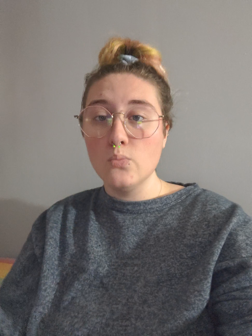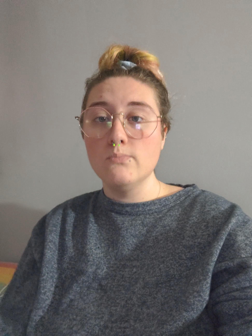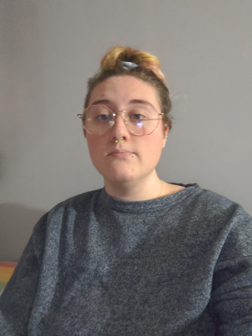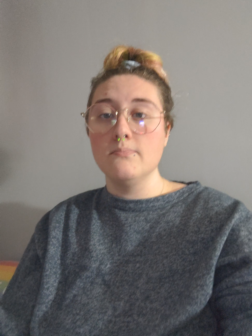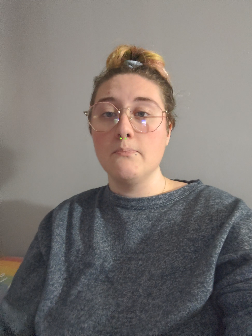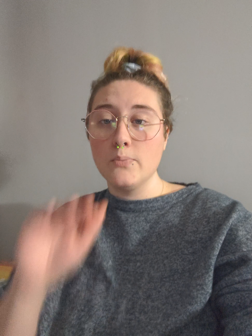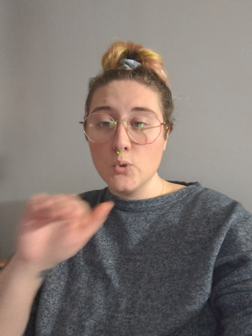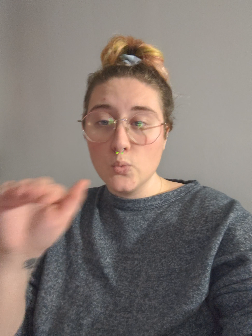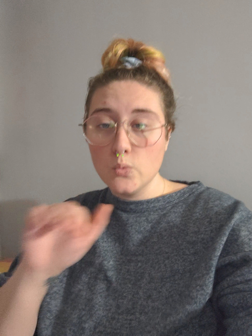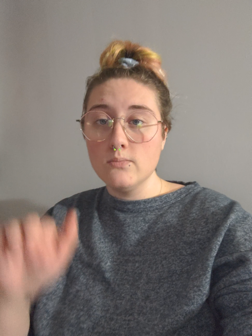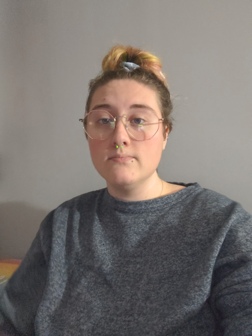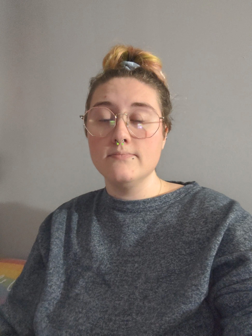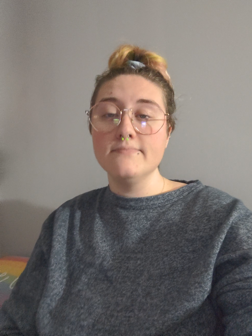pool